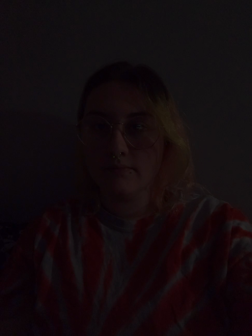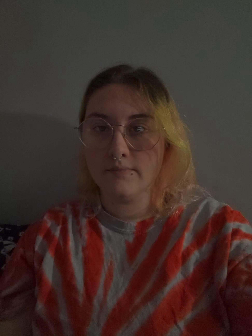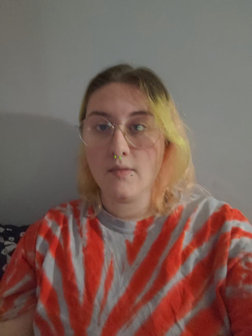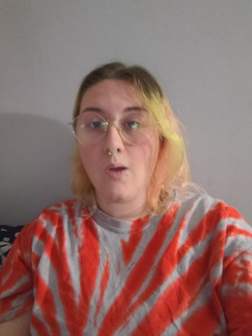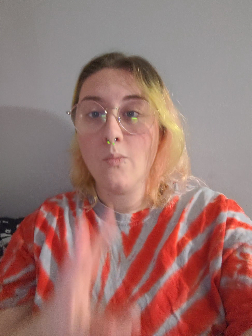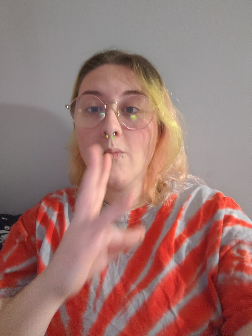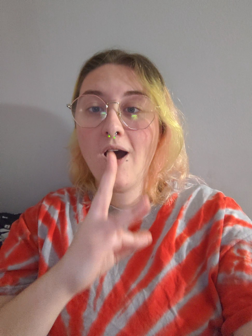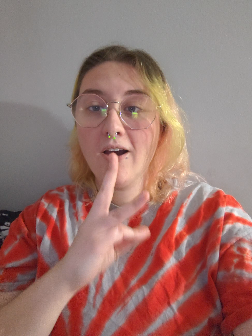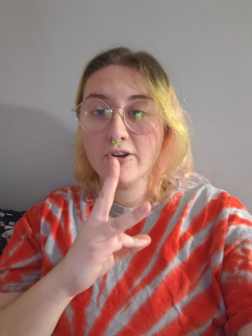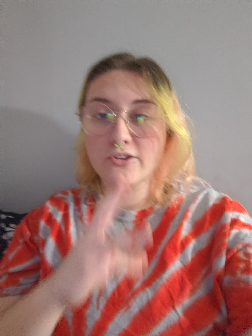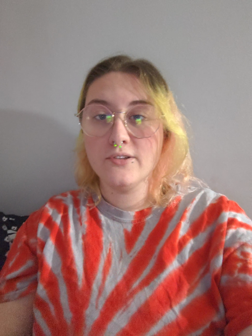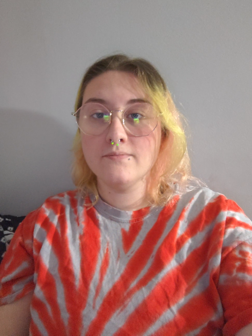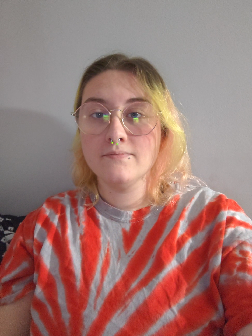water